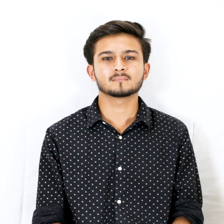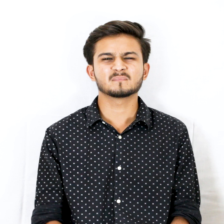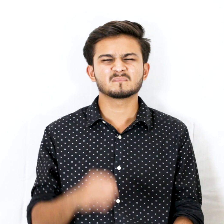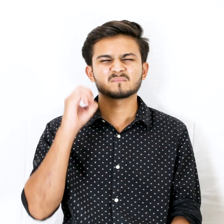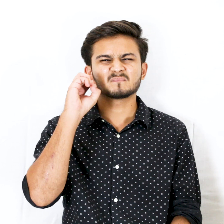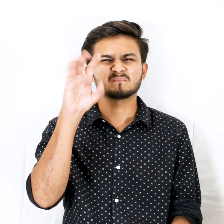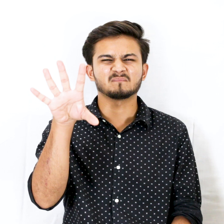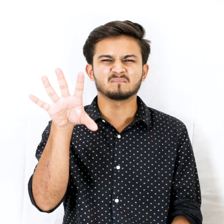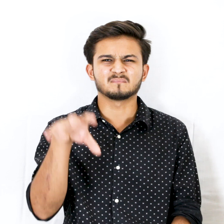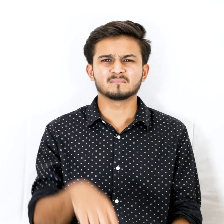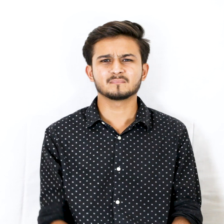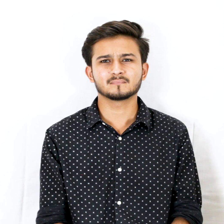bad